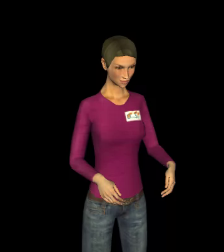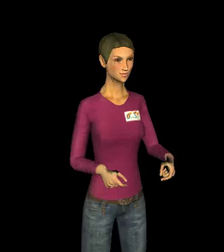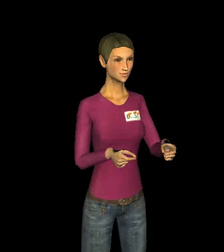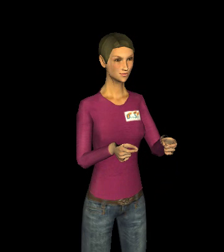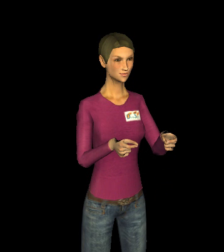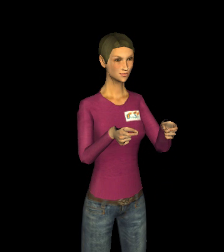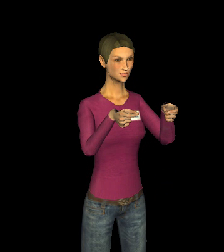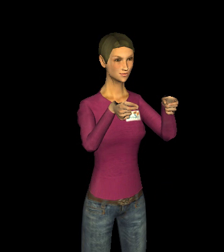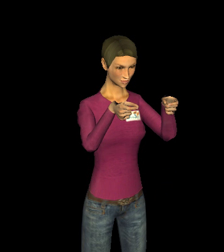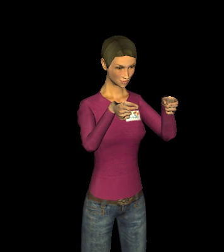مبنى